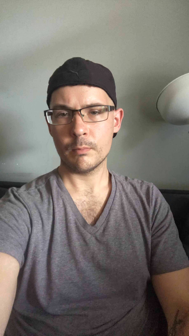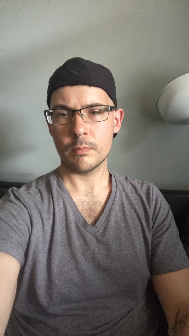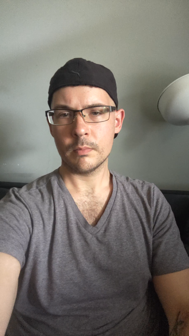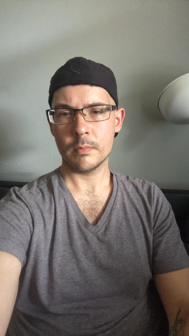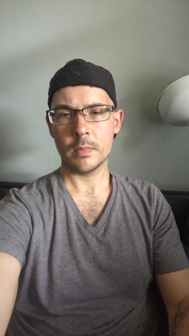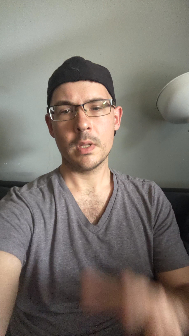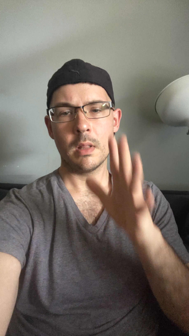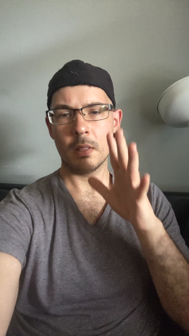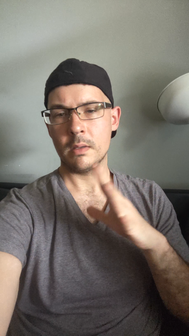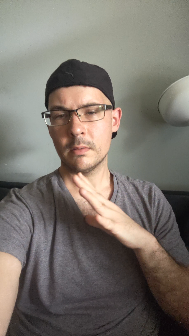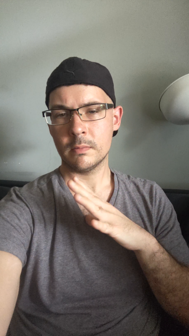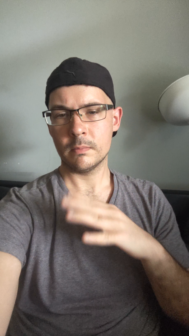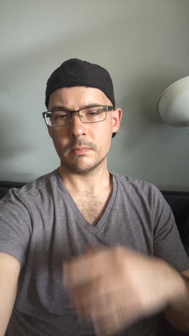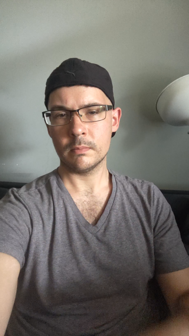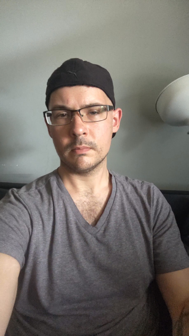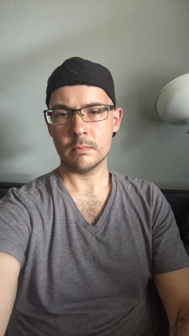lady